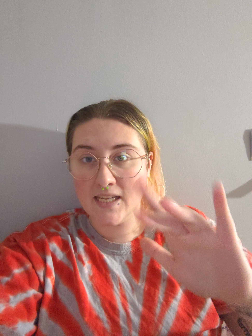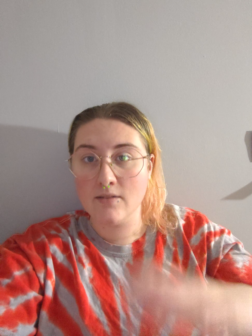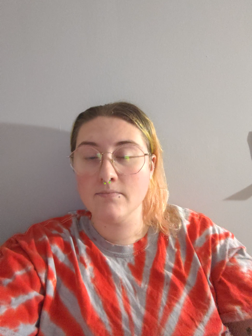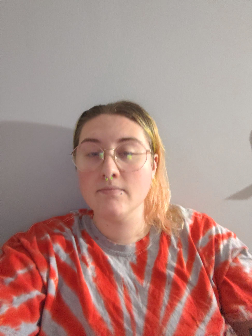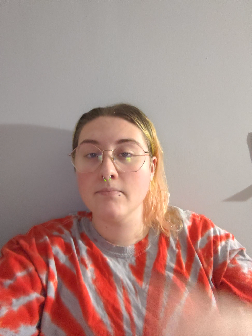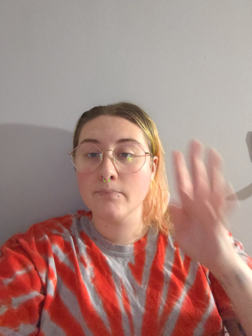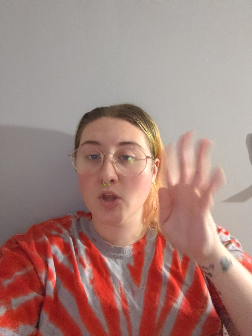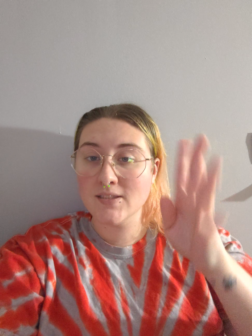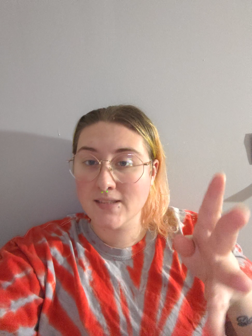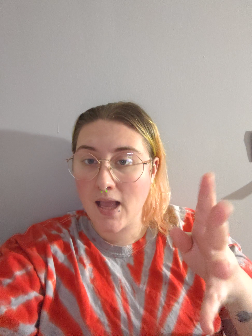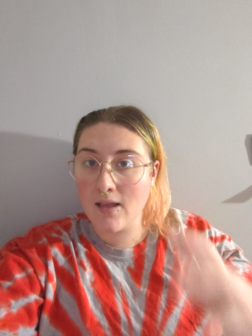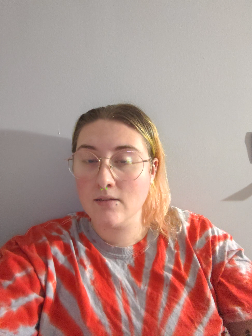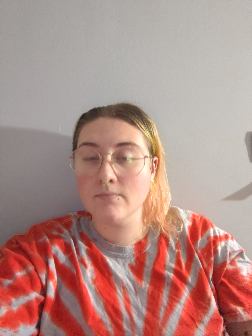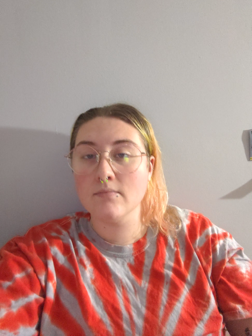pretend